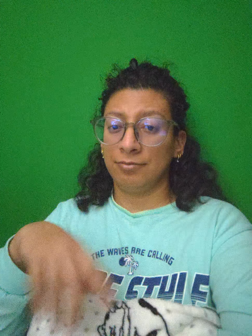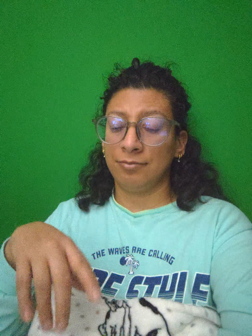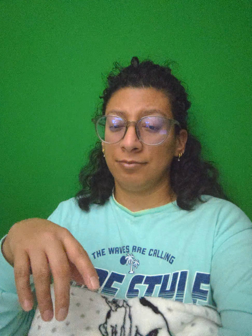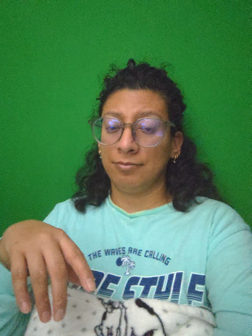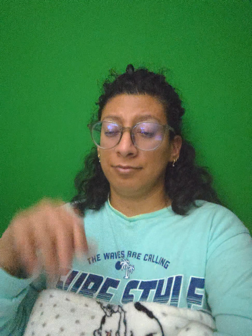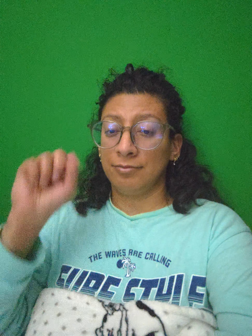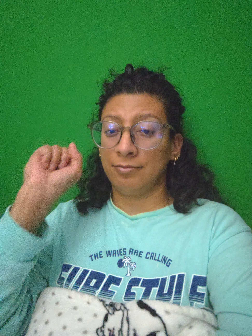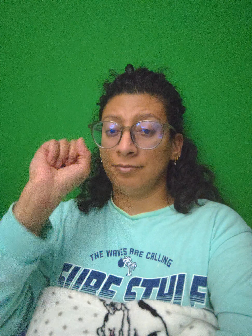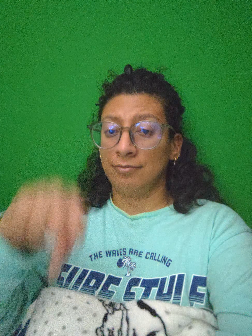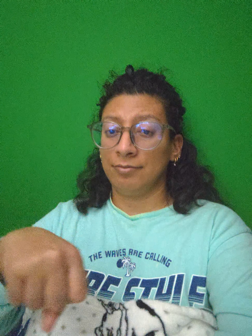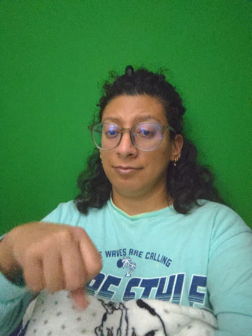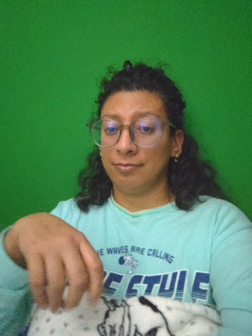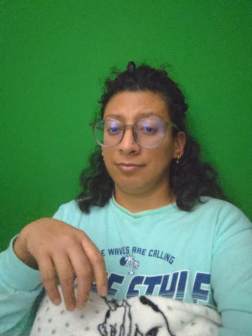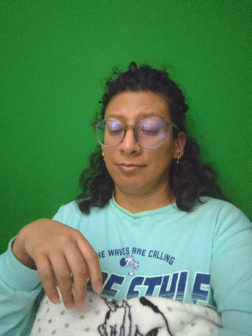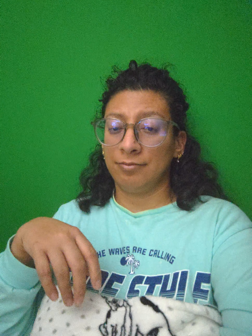can